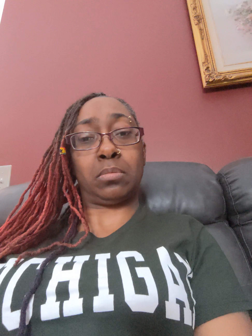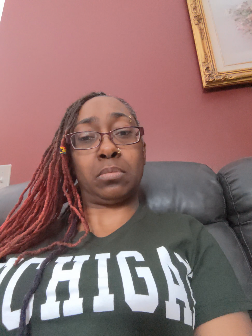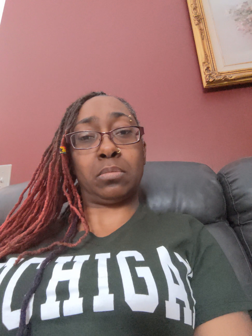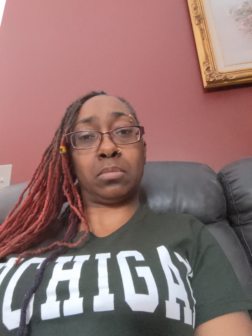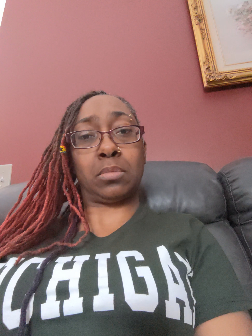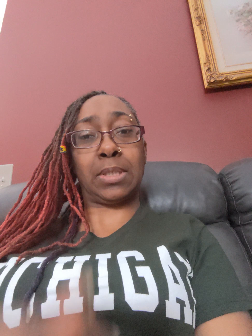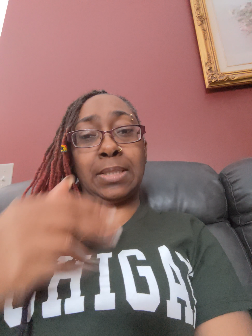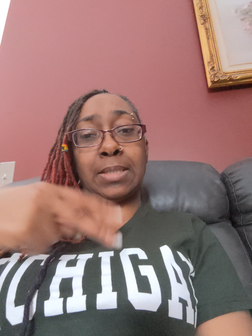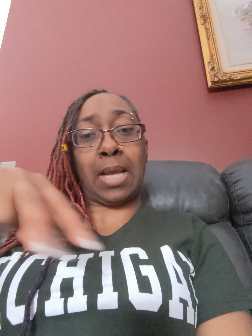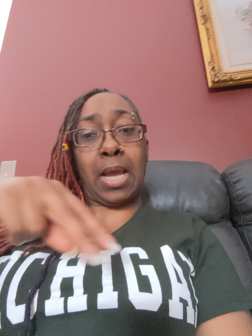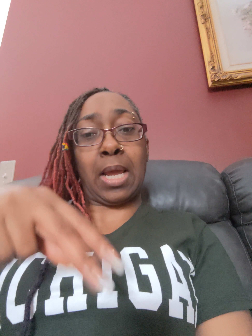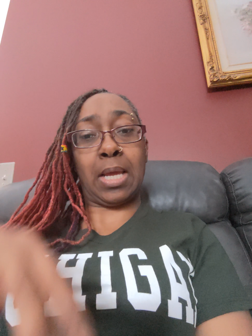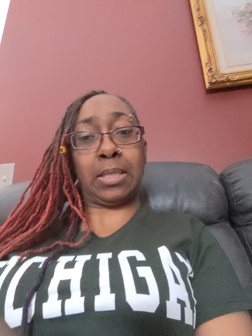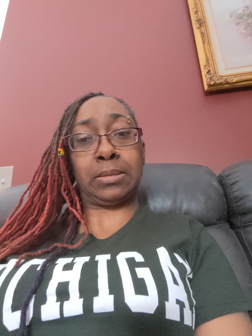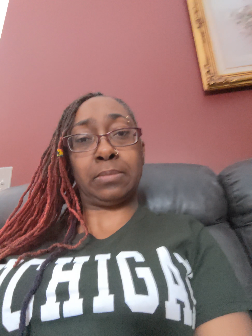dance